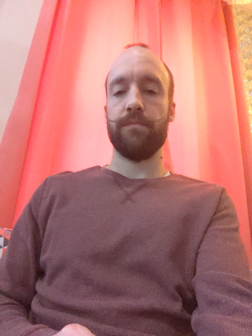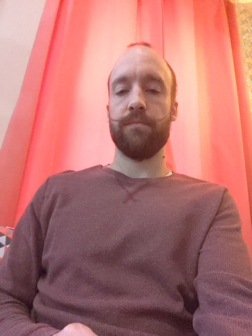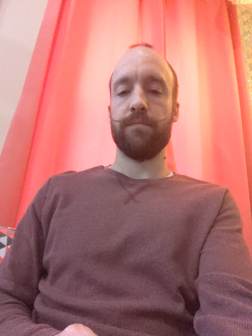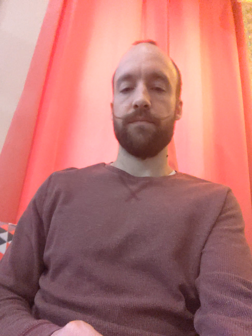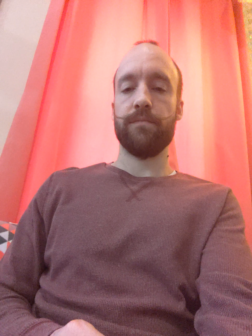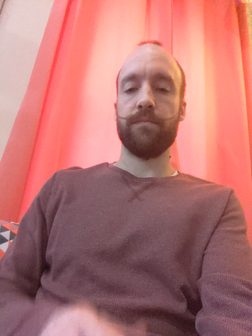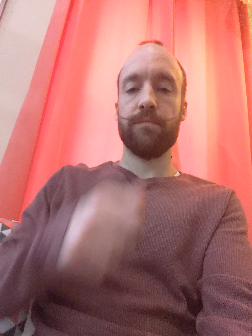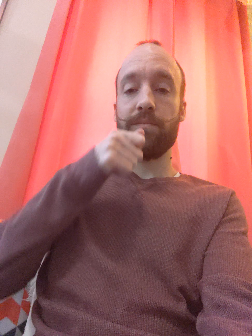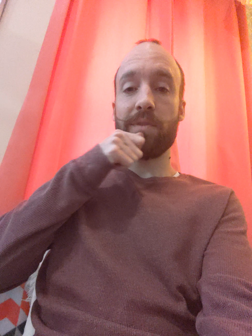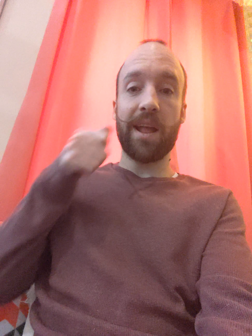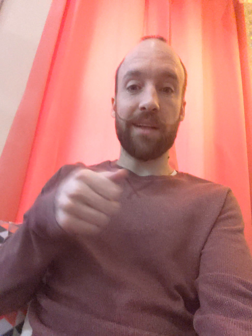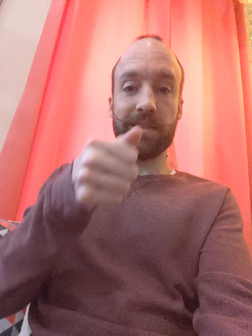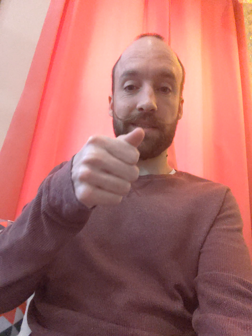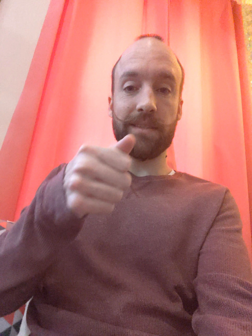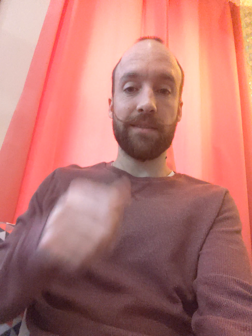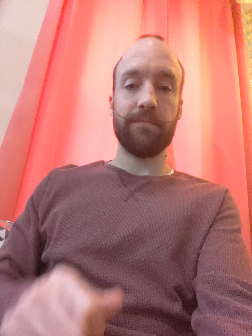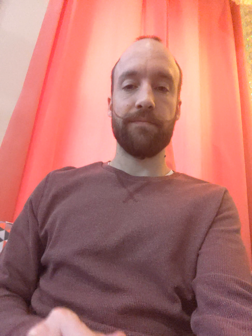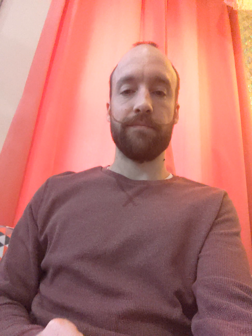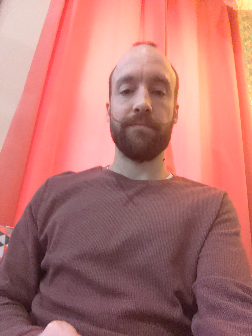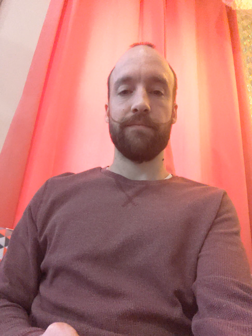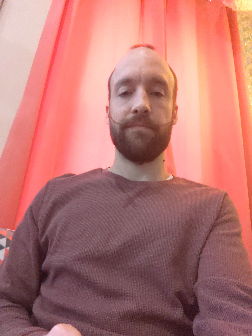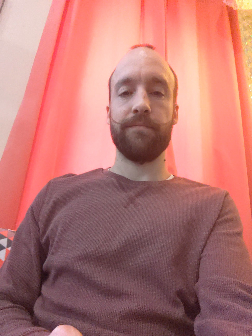hide